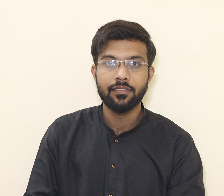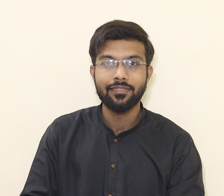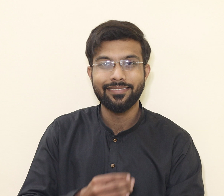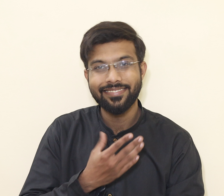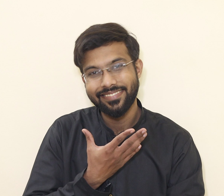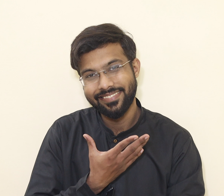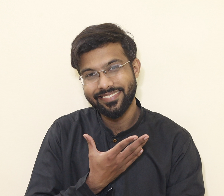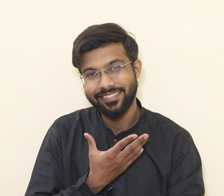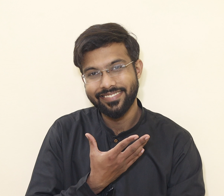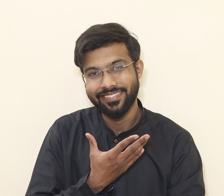glad